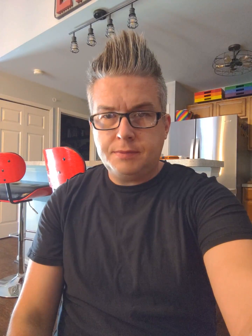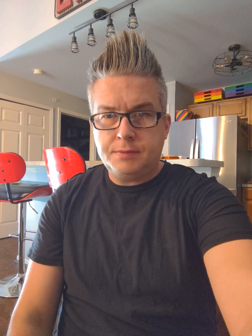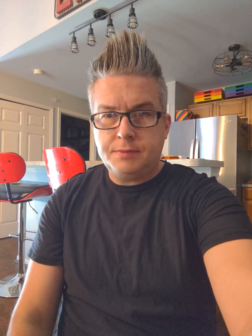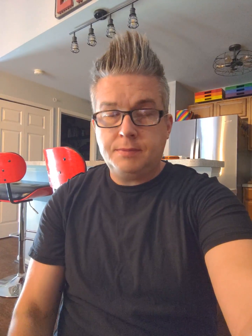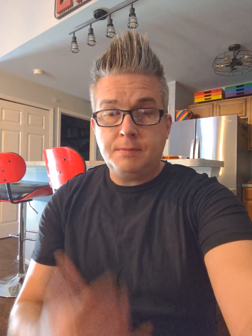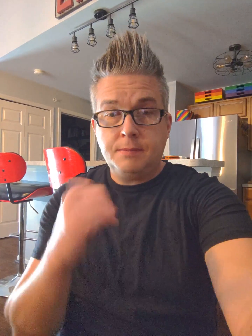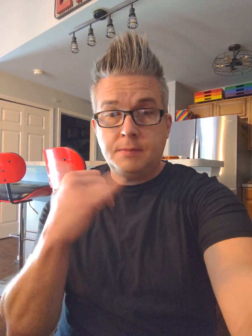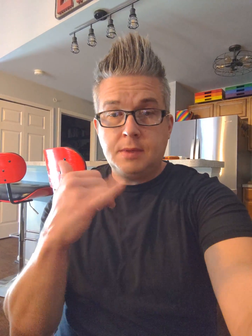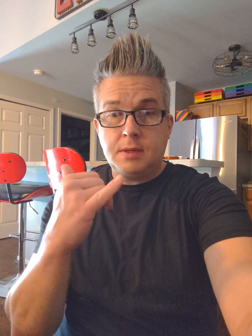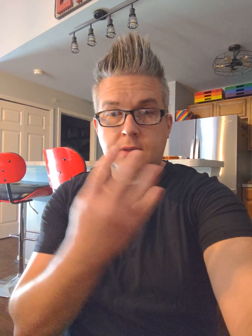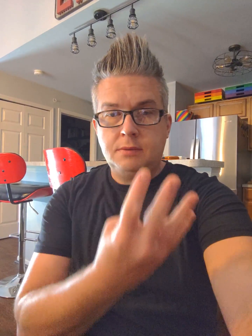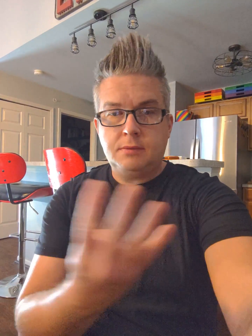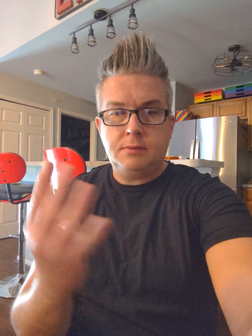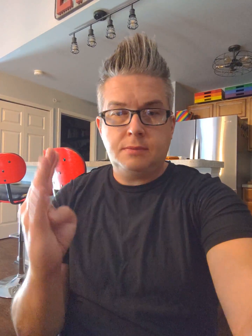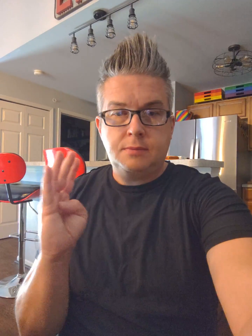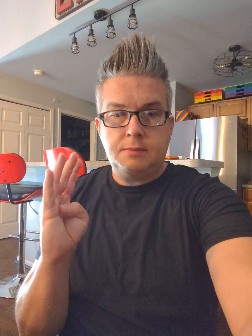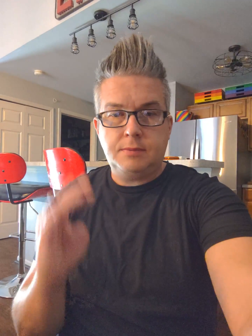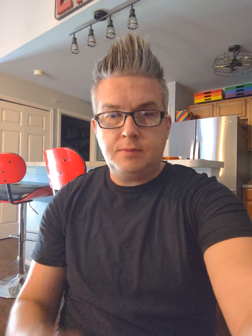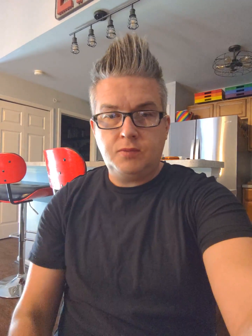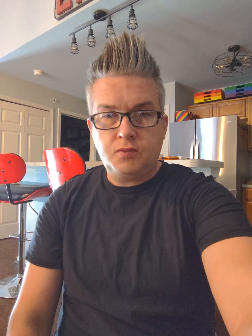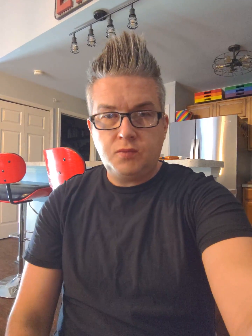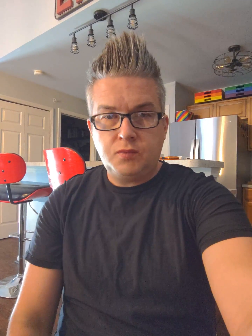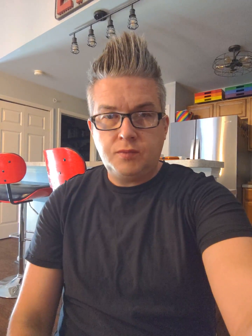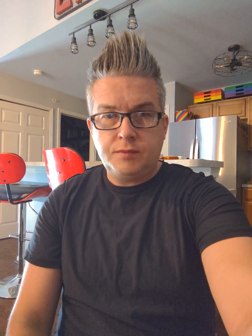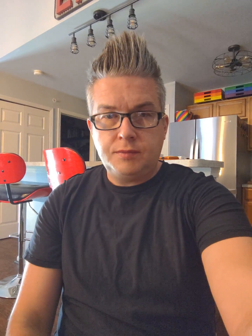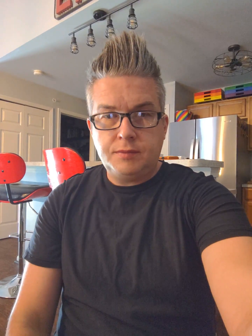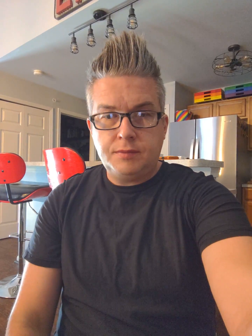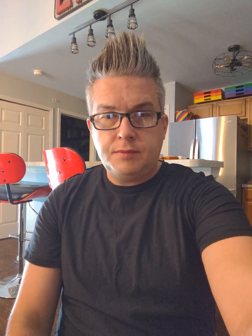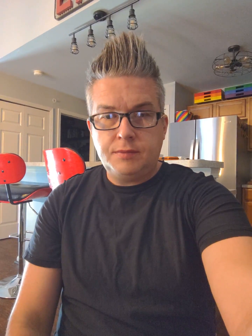playpen